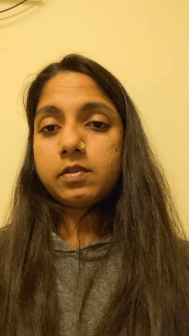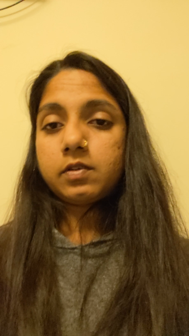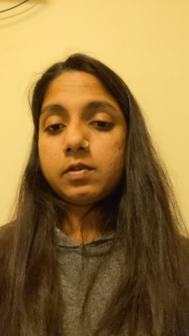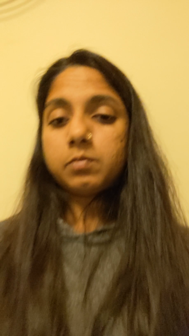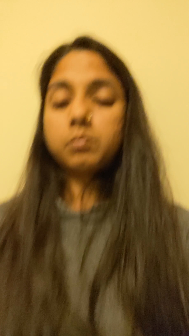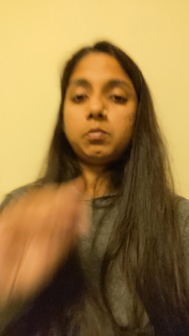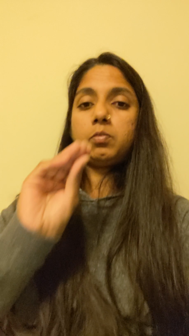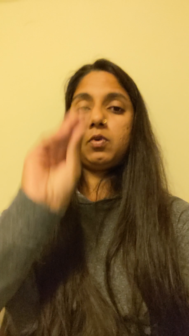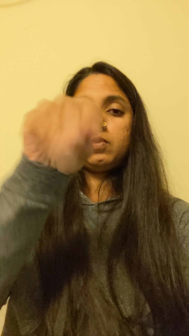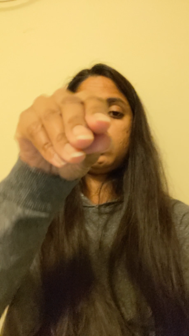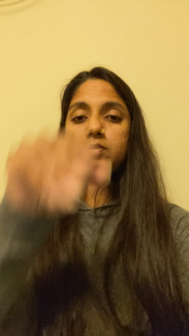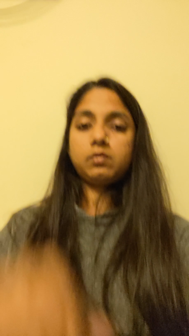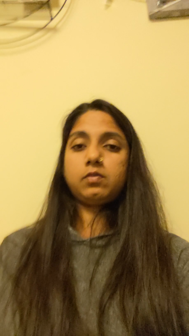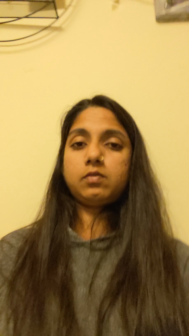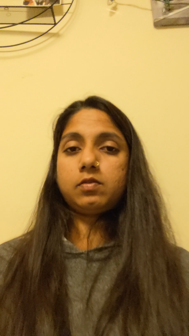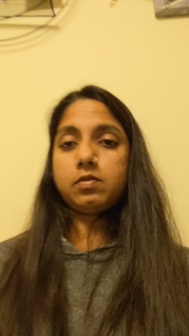put